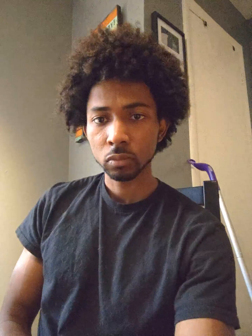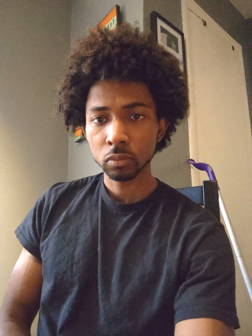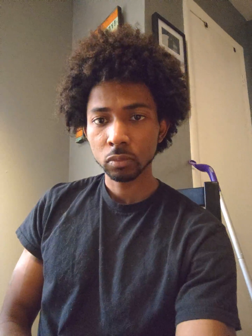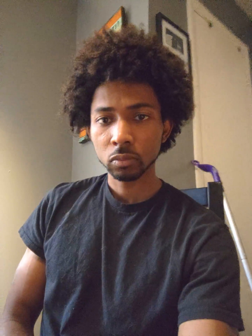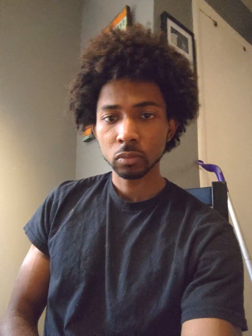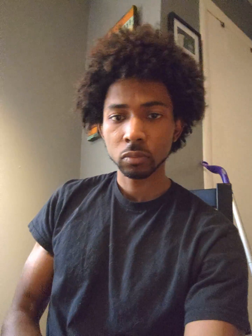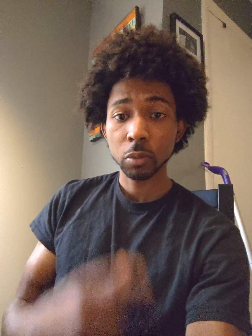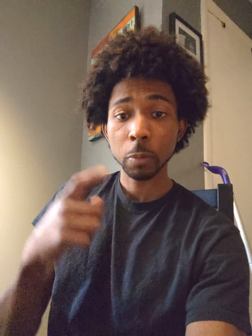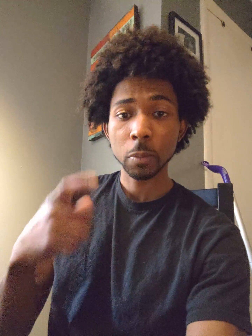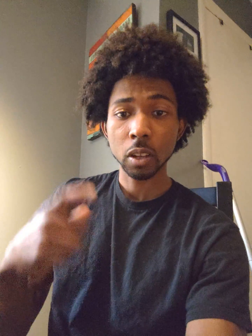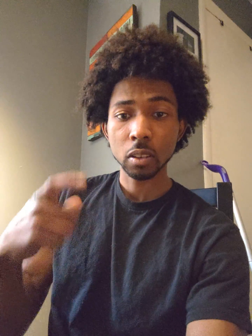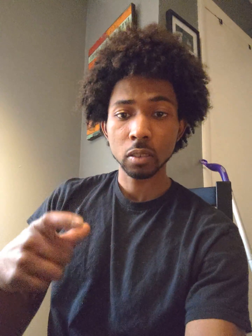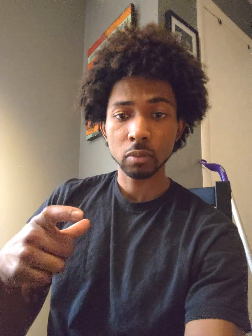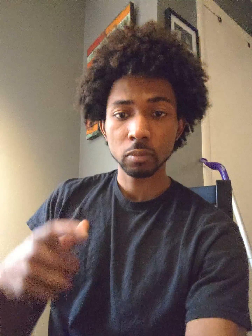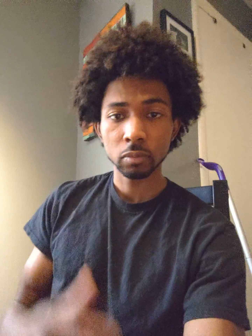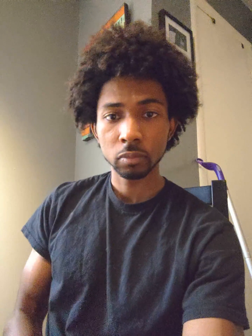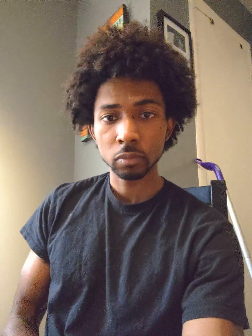plate